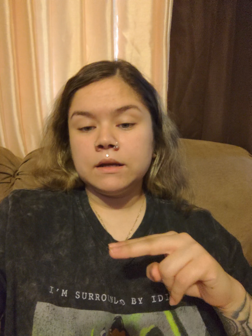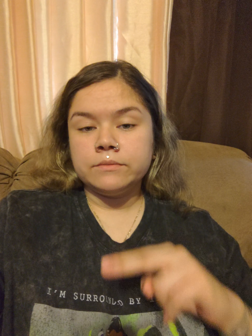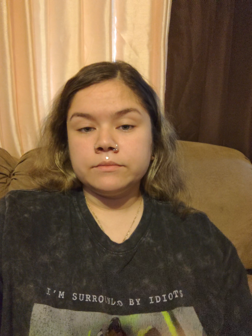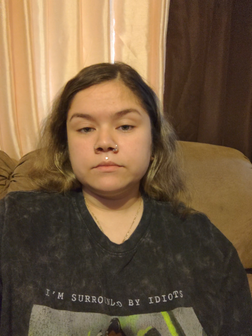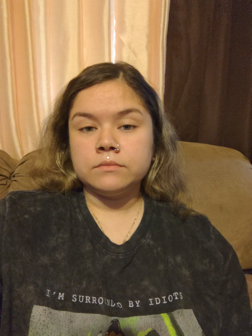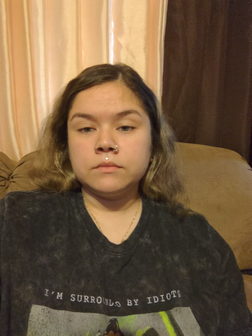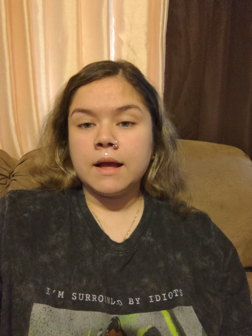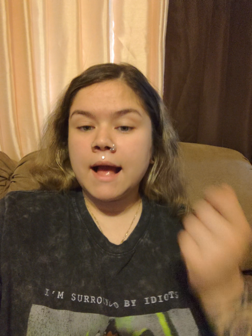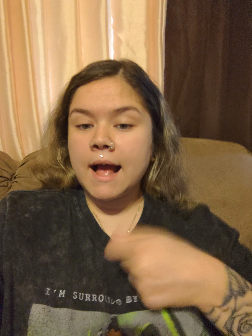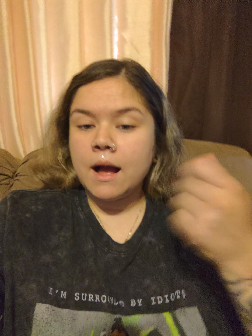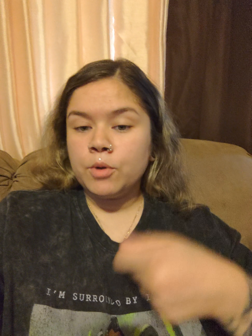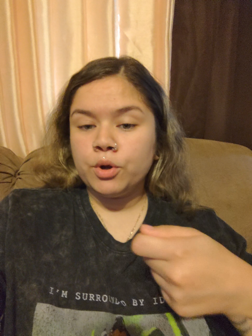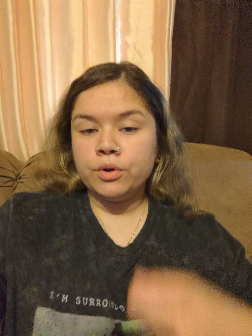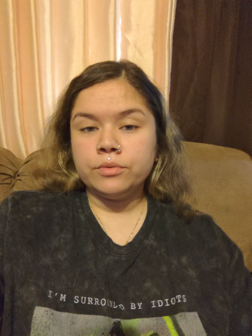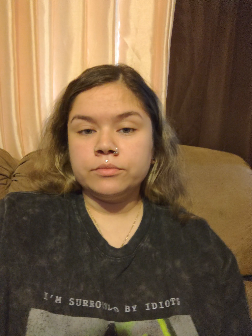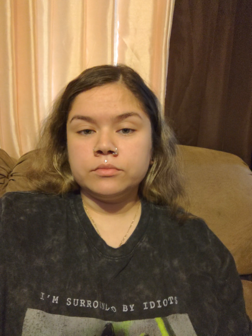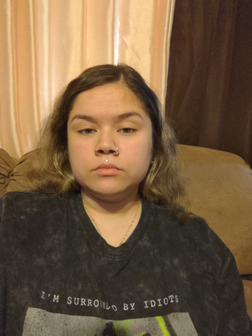hammer